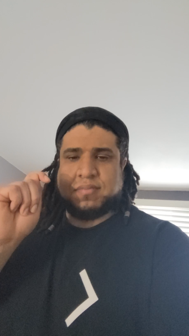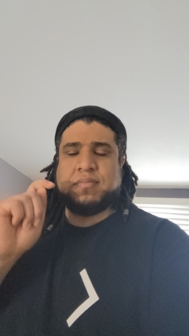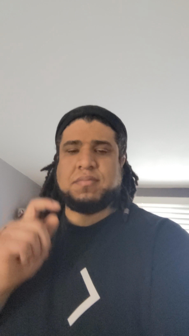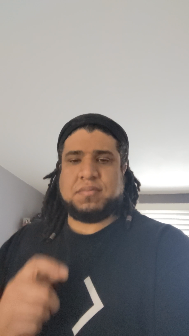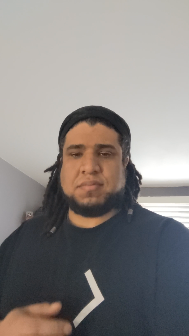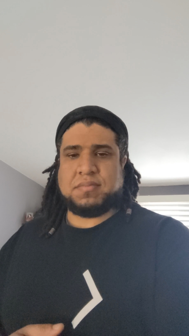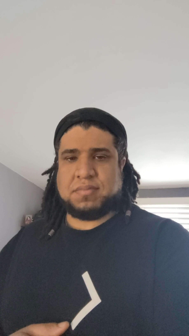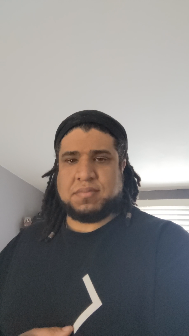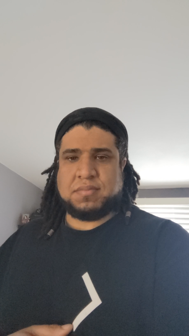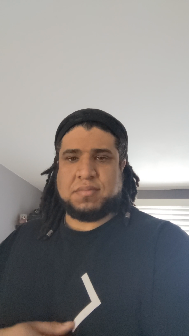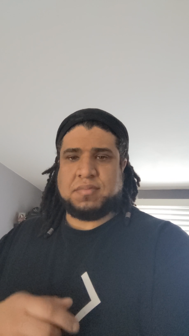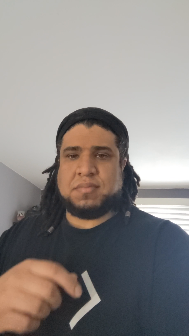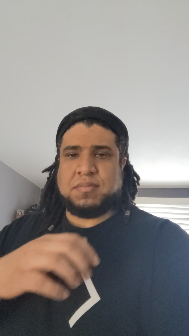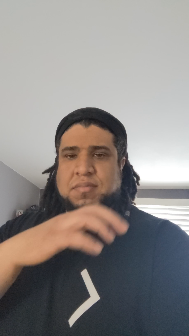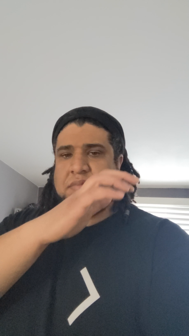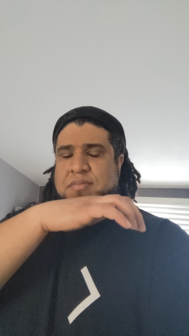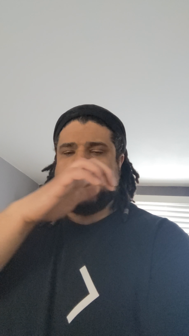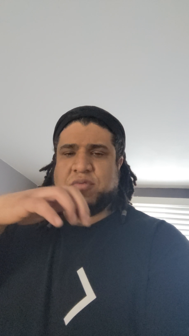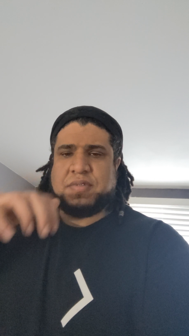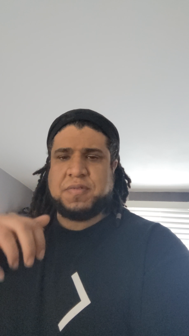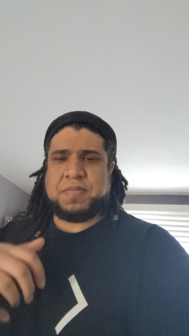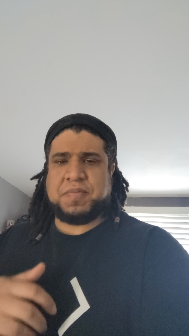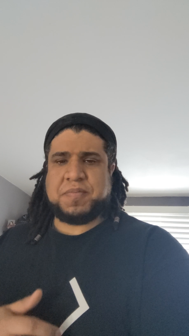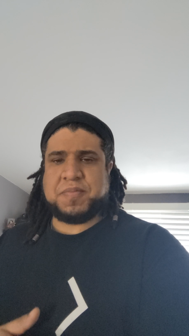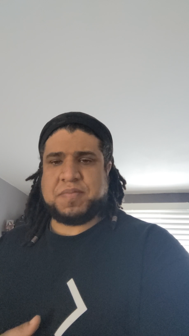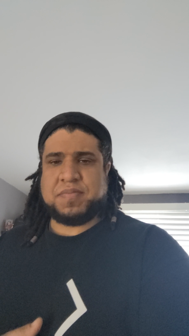grapes